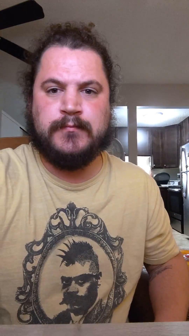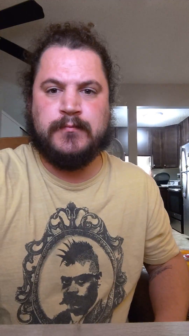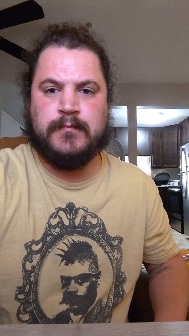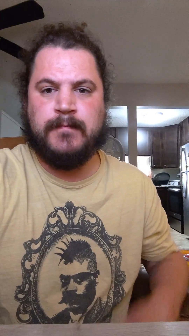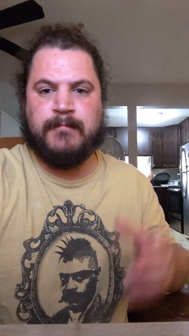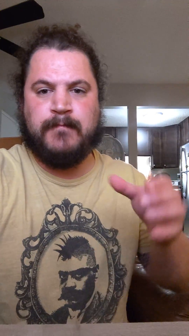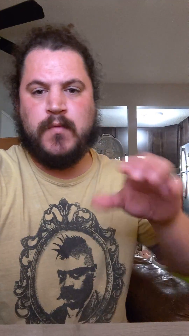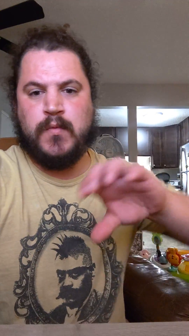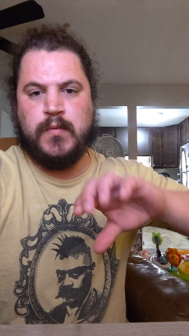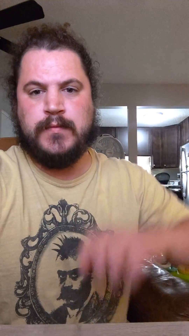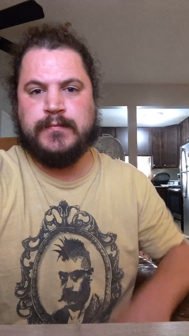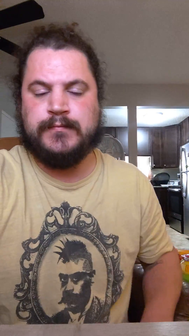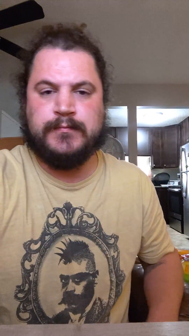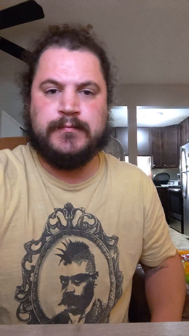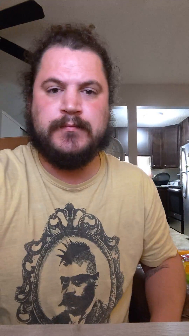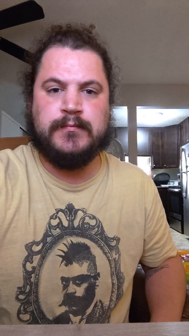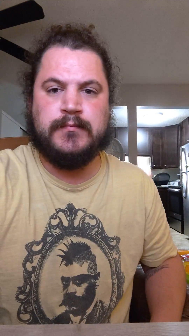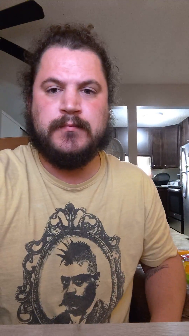pour